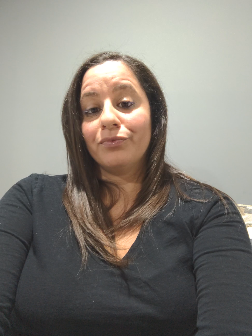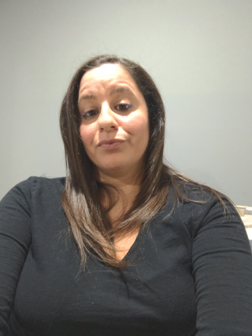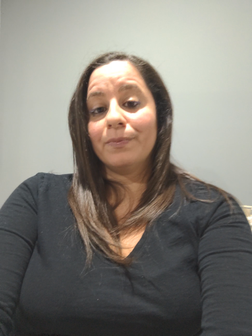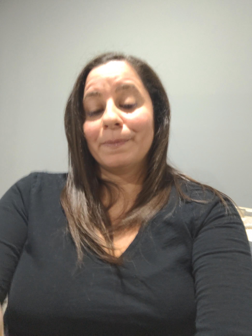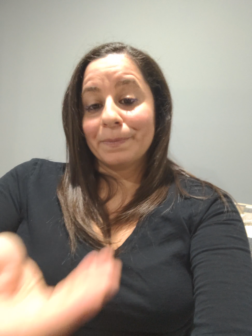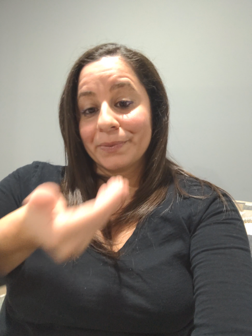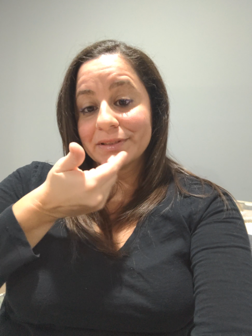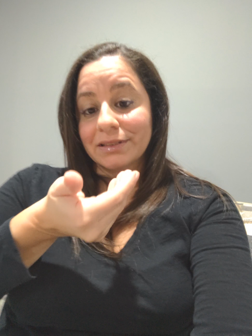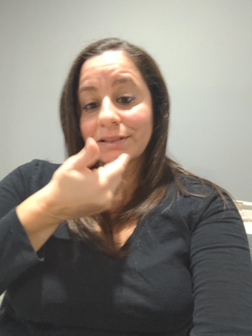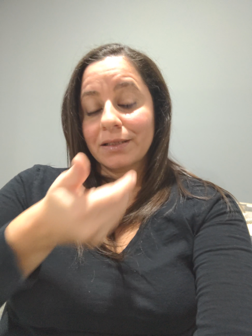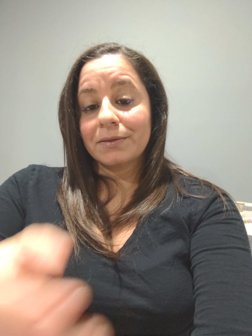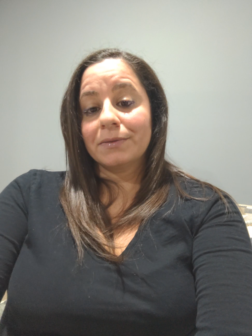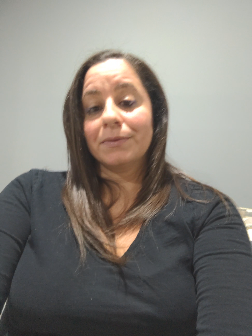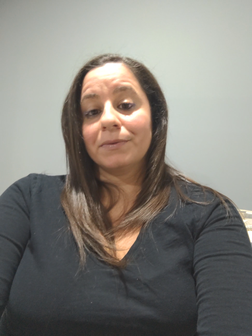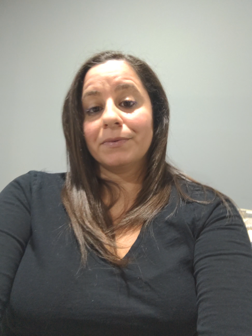pizza